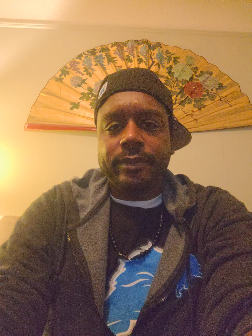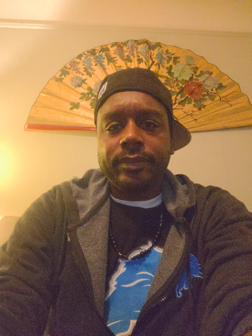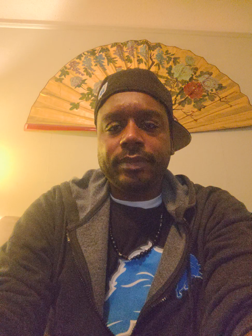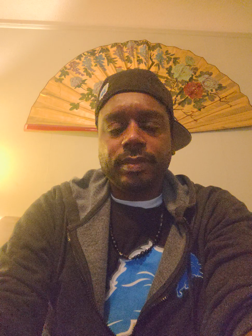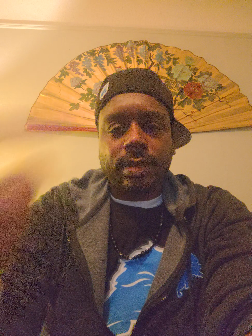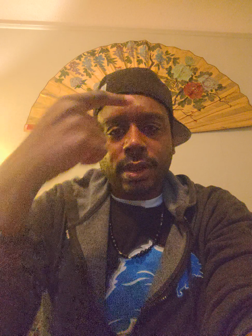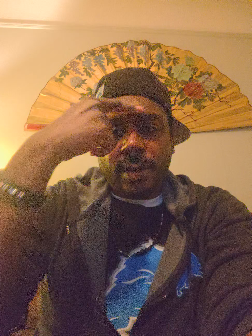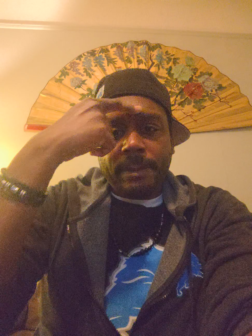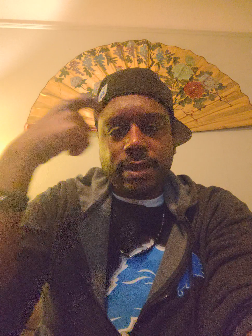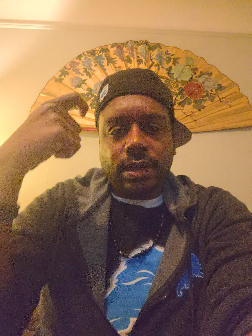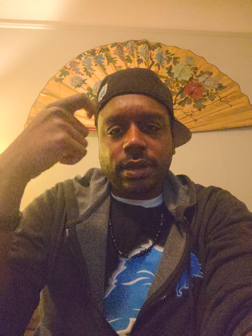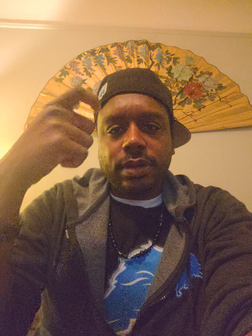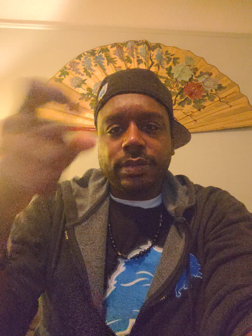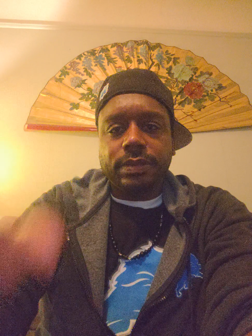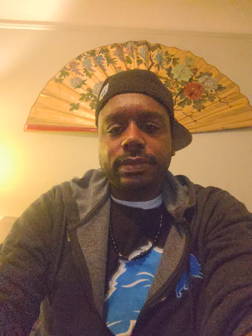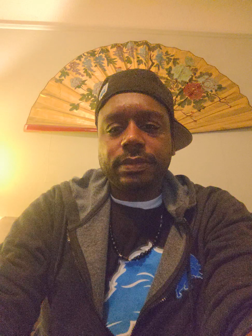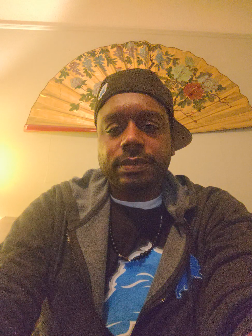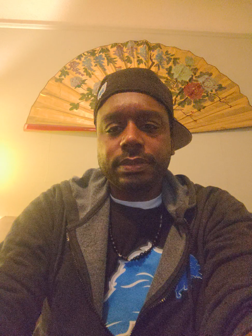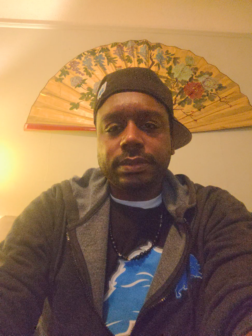because